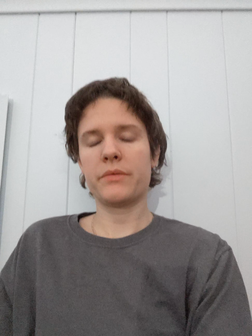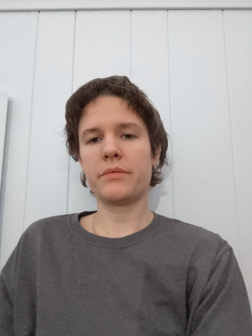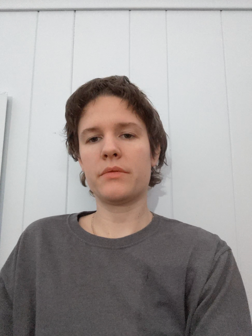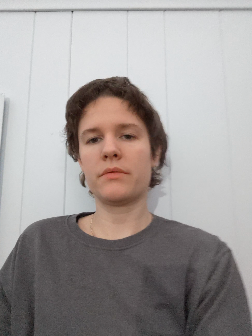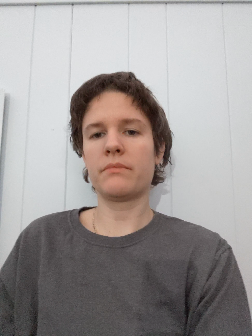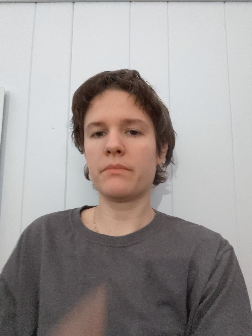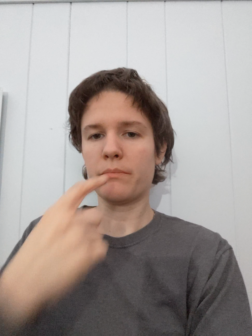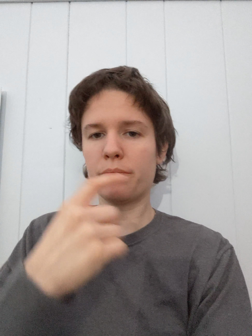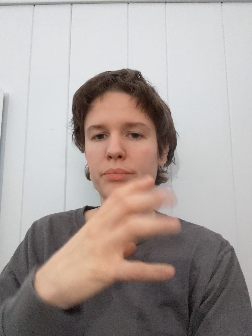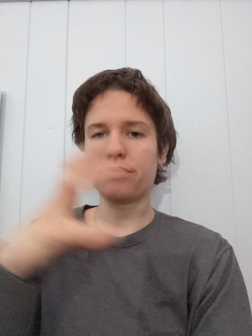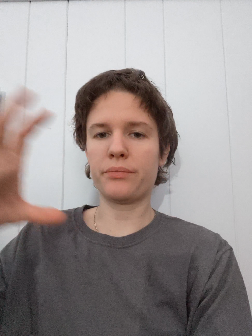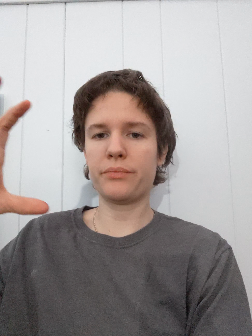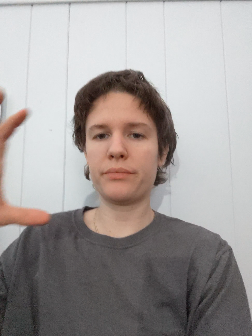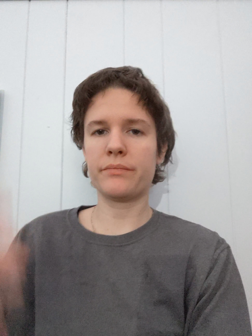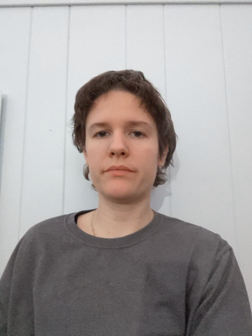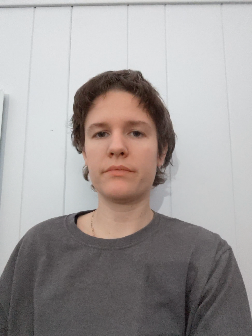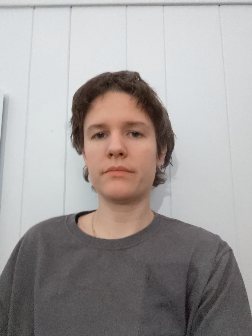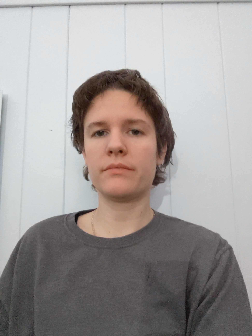balloon